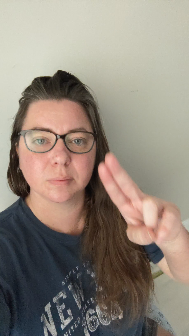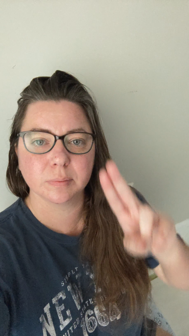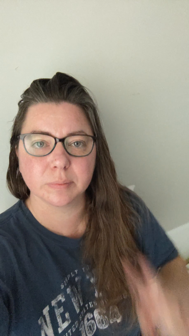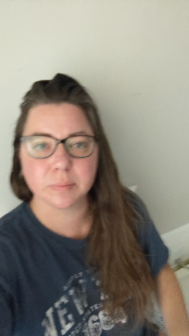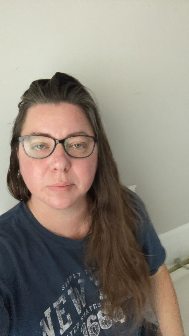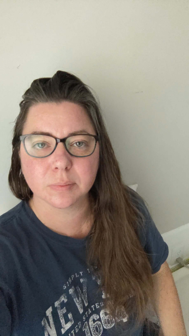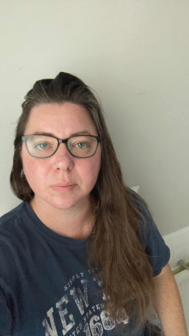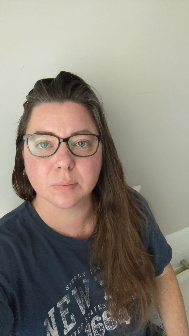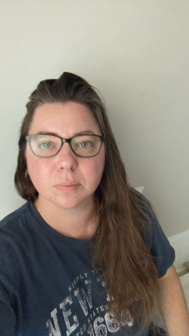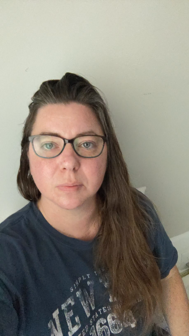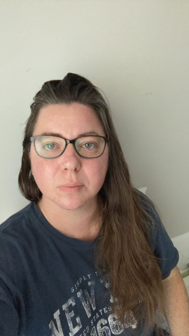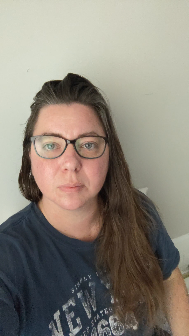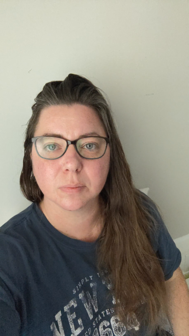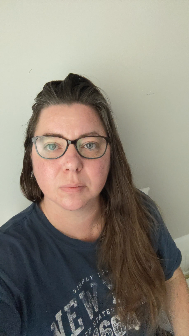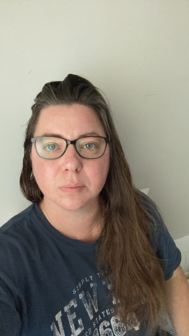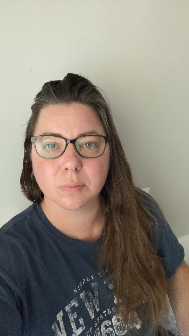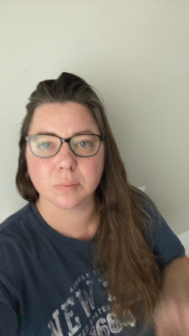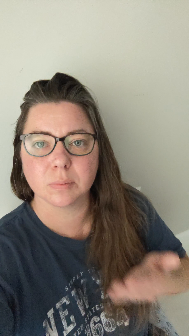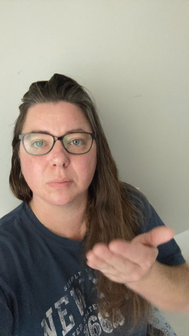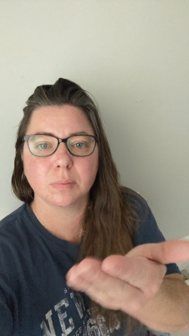oven